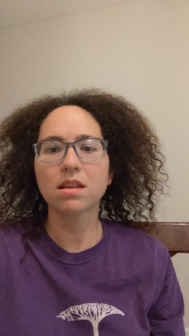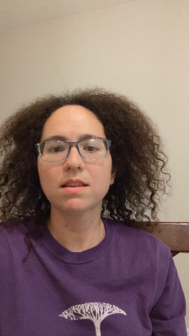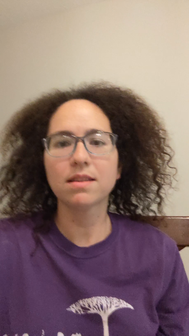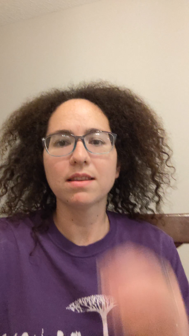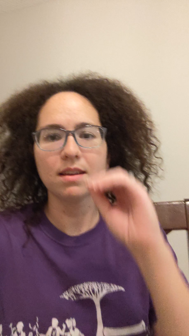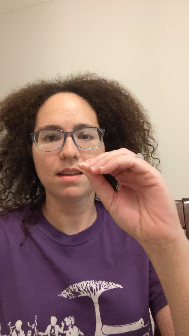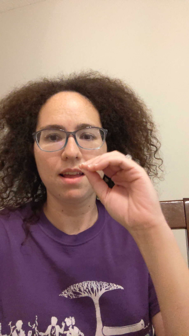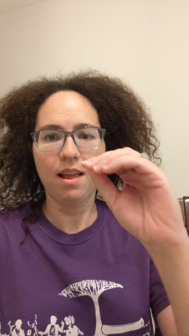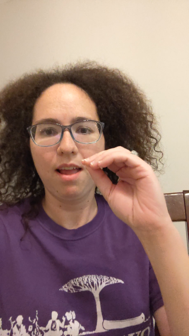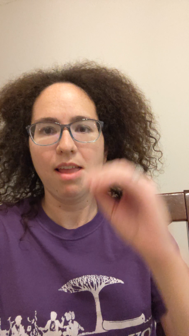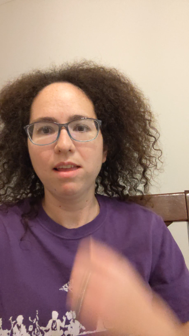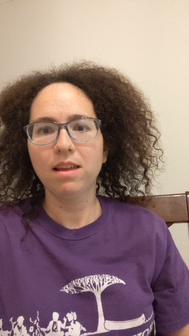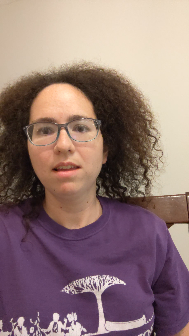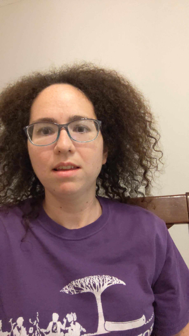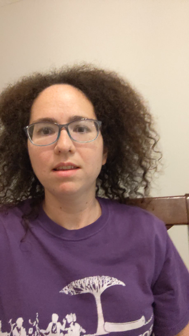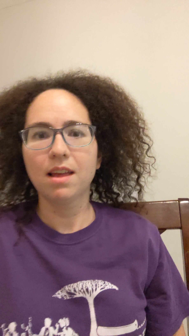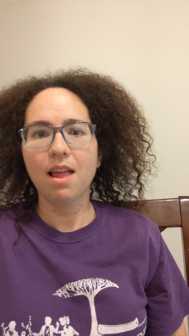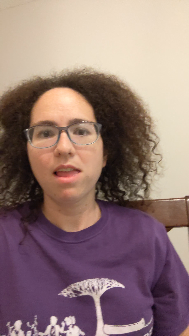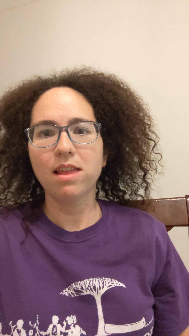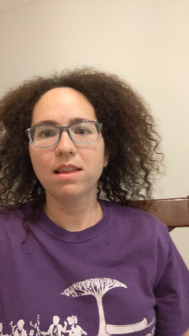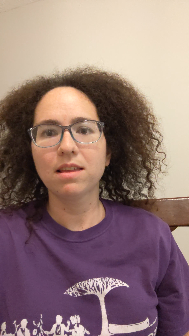fix